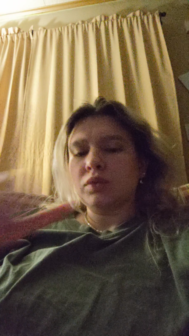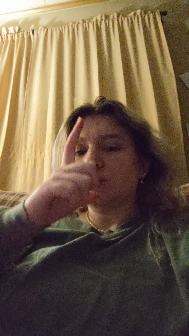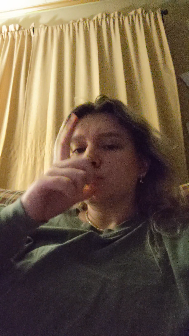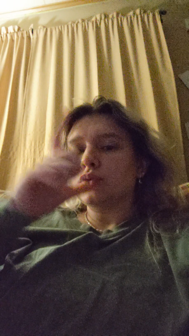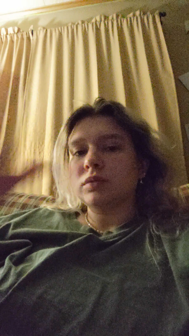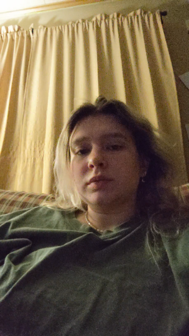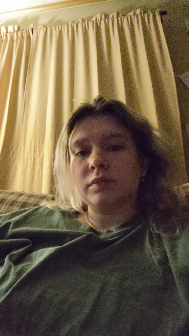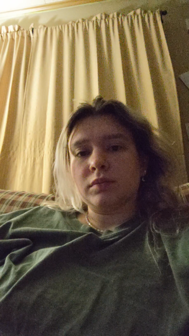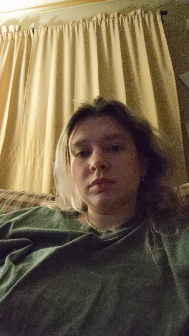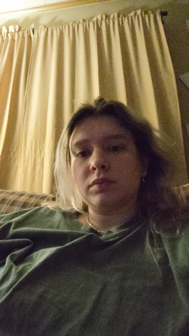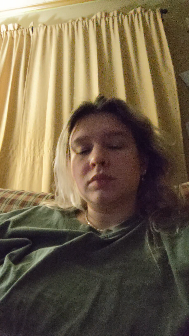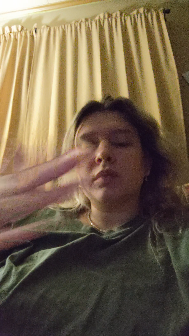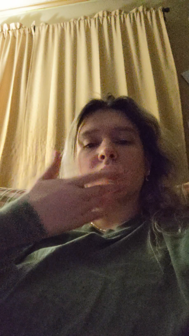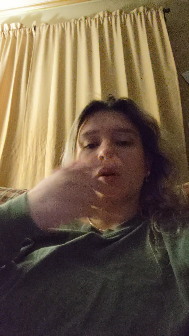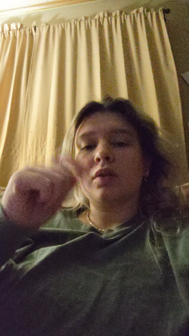crayon